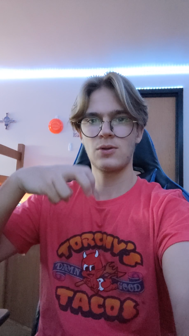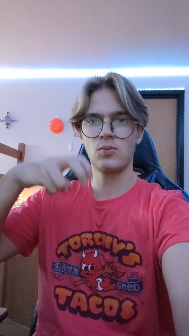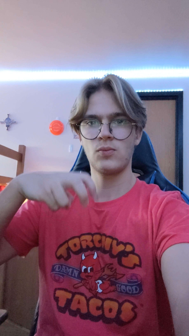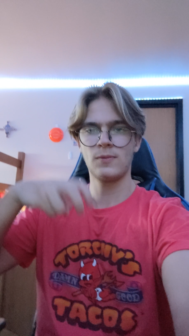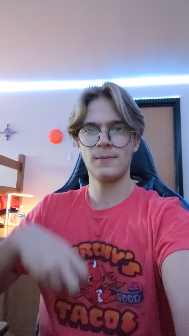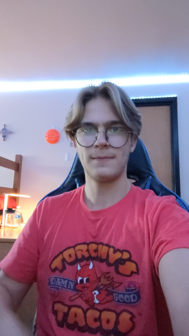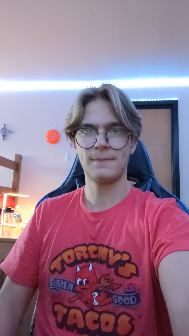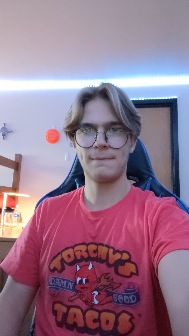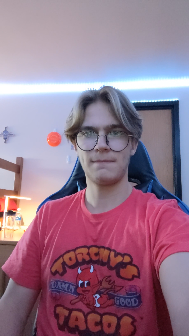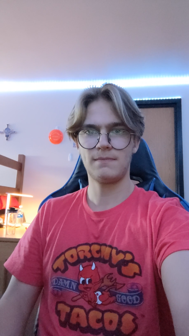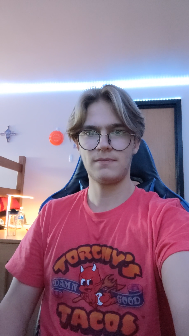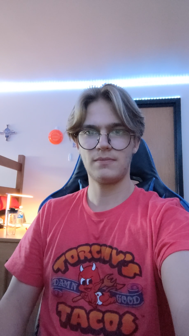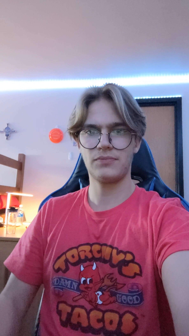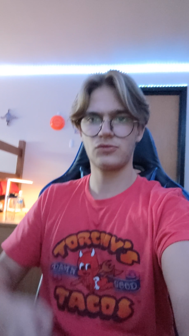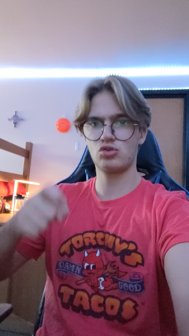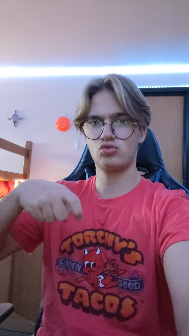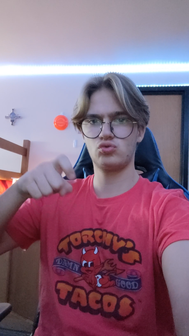should